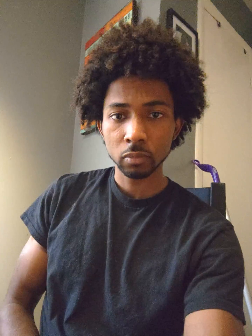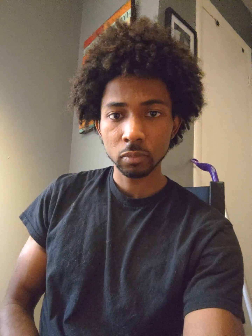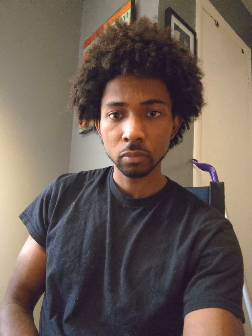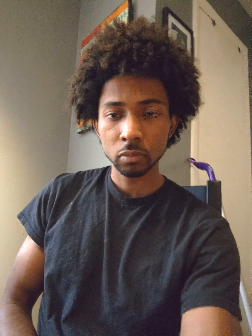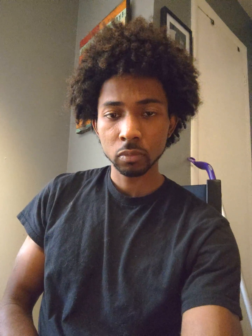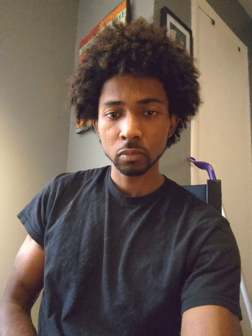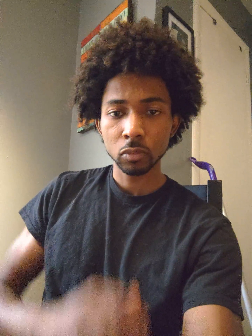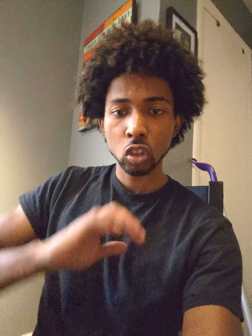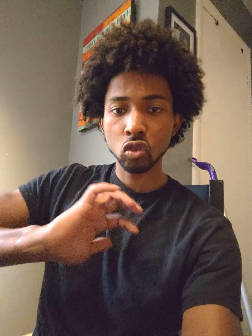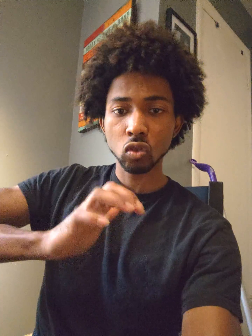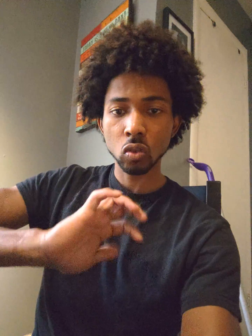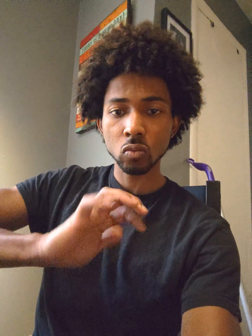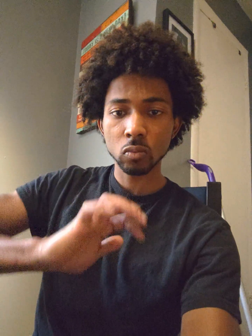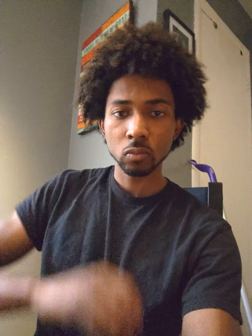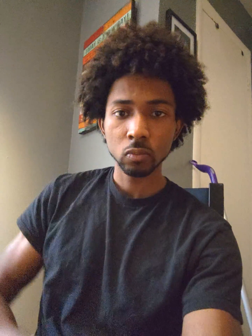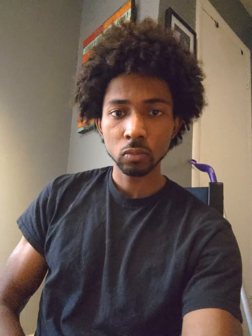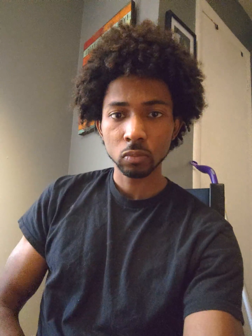cheese